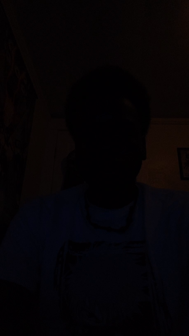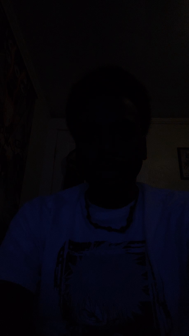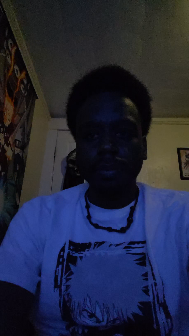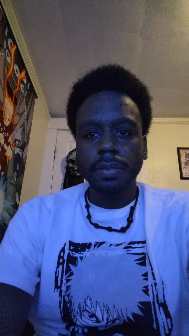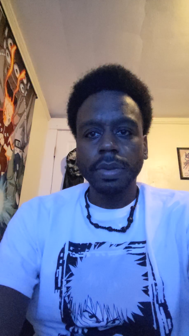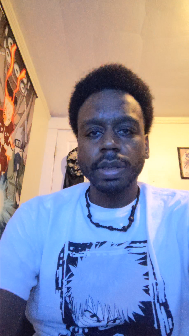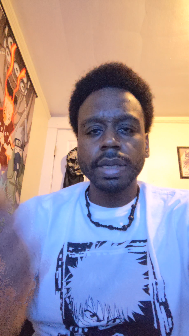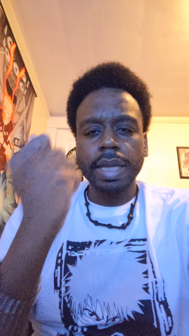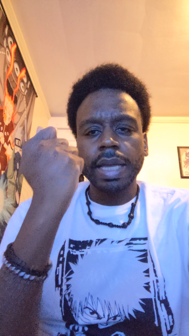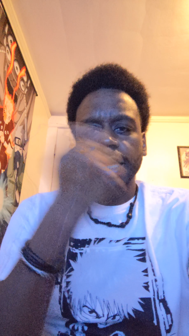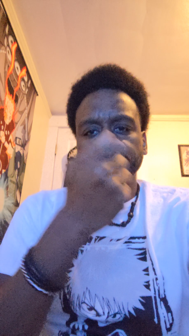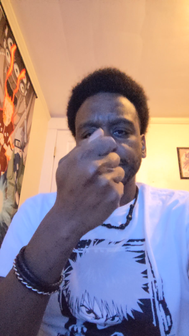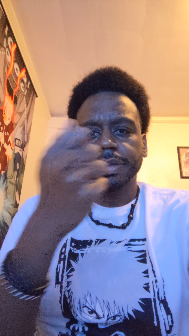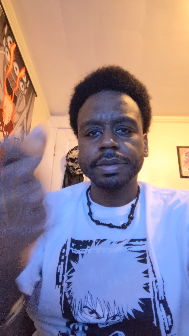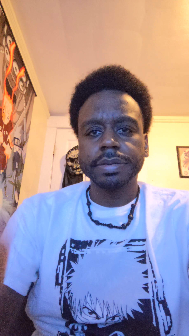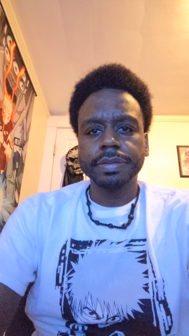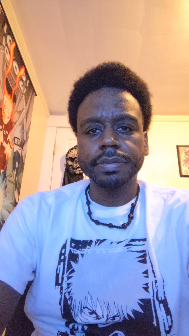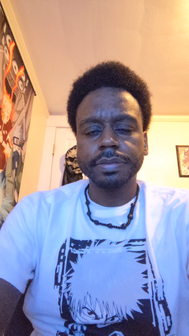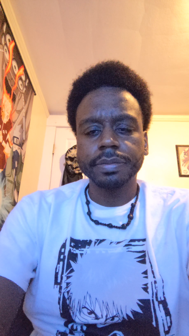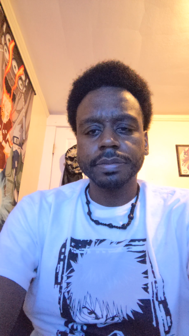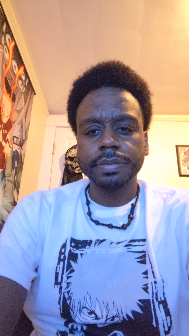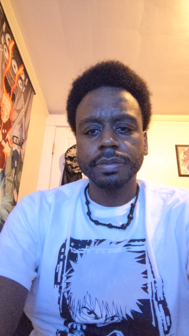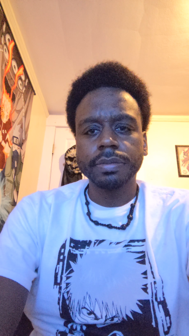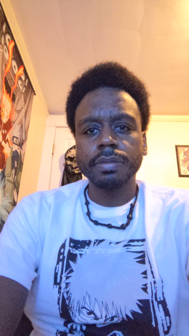hit